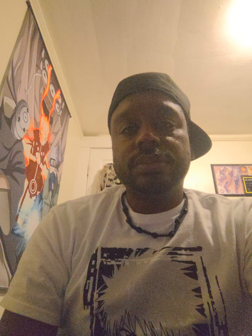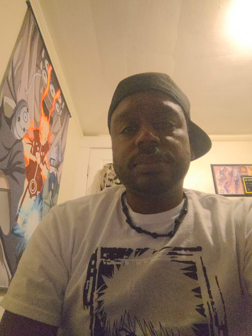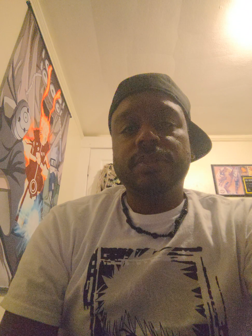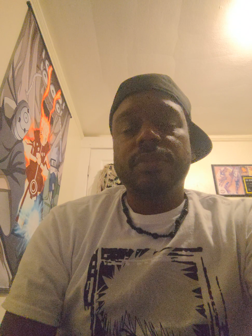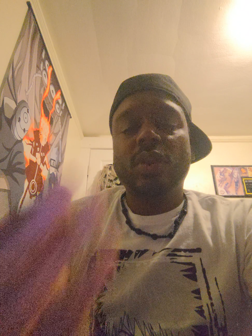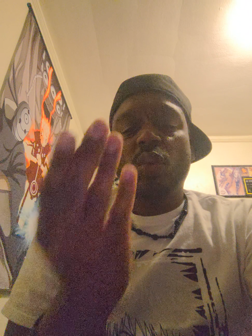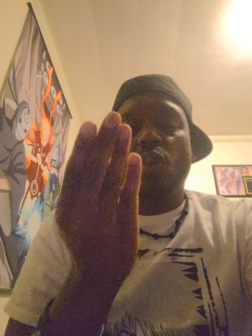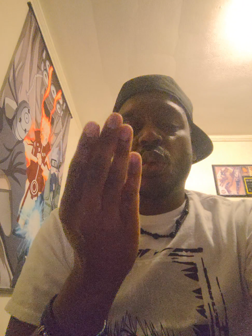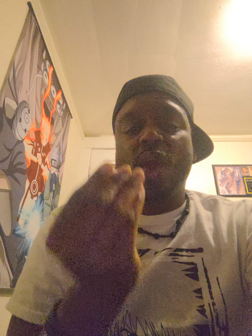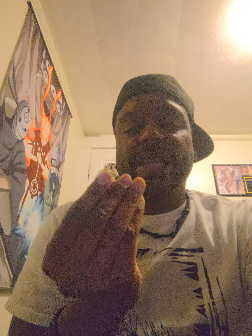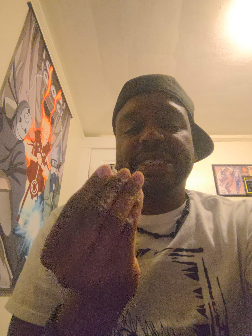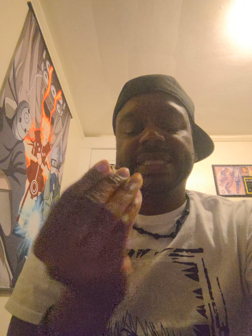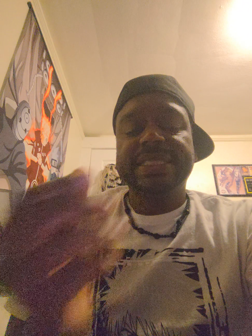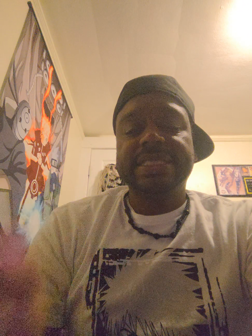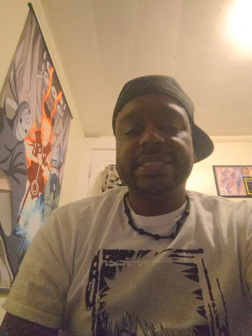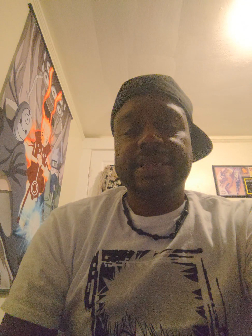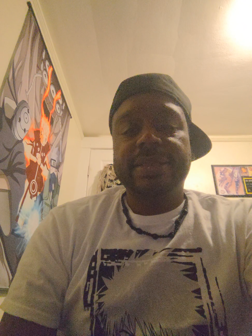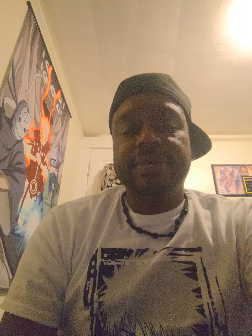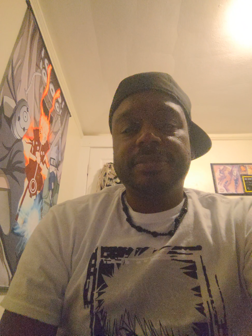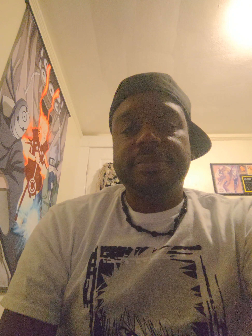wet